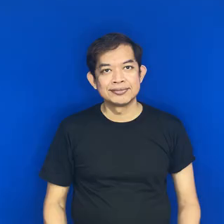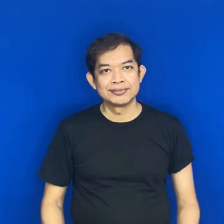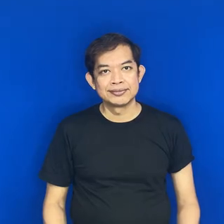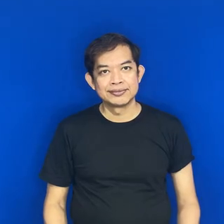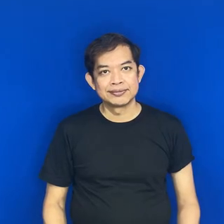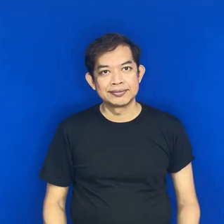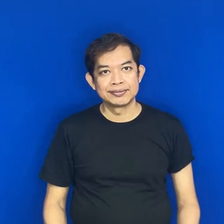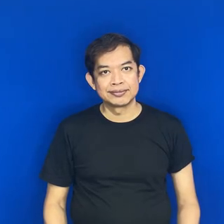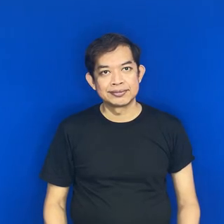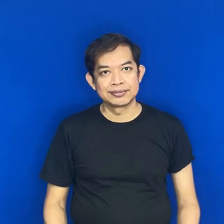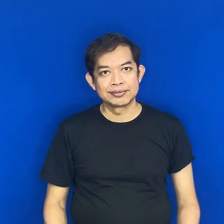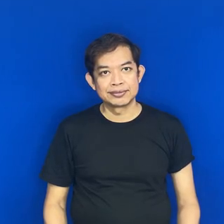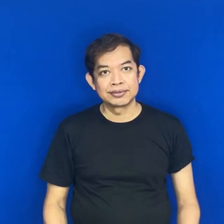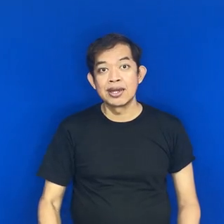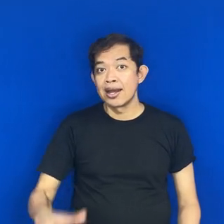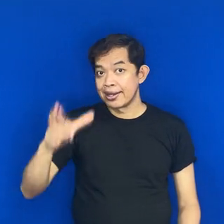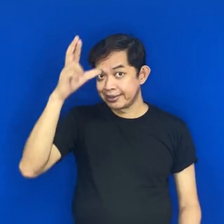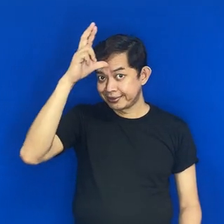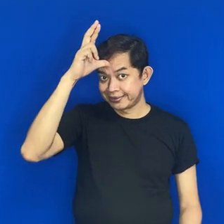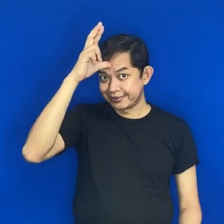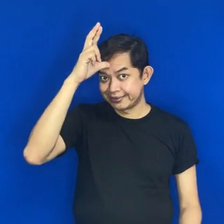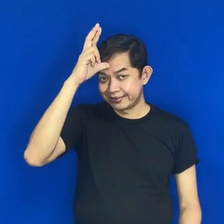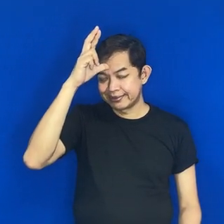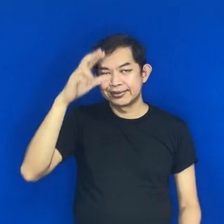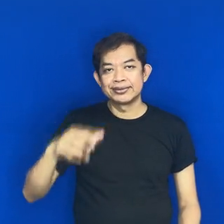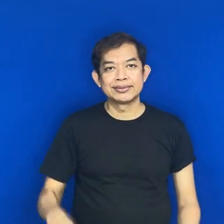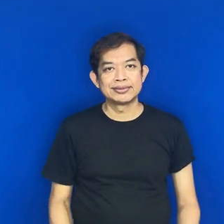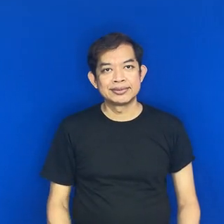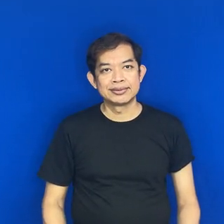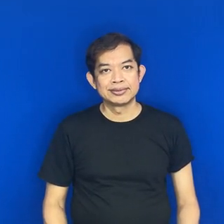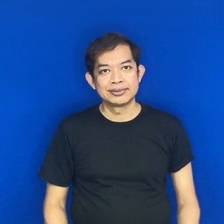chicken